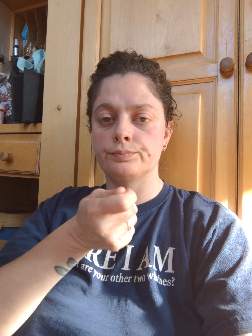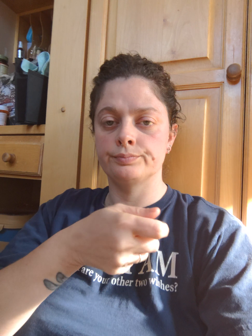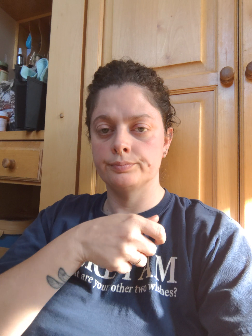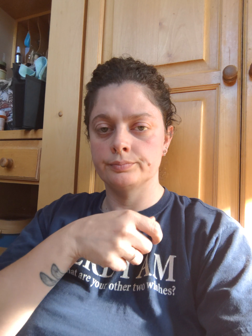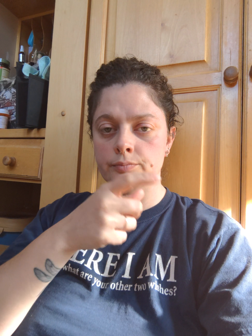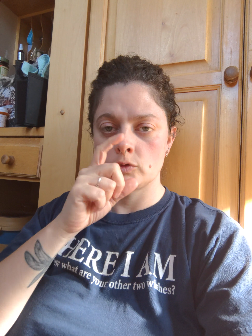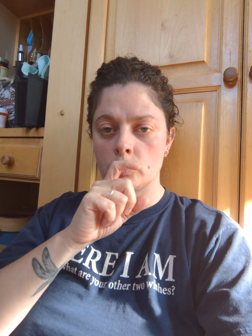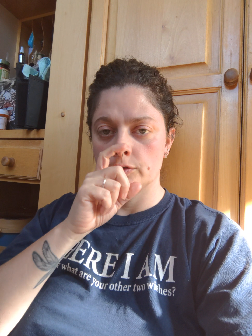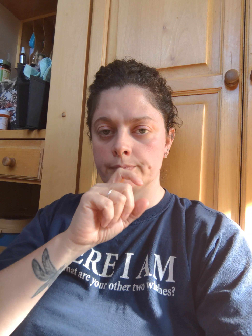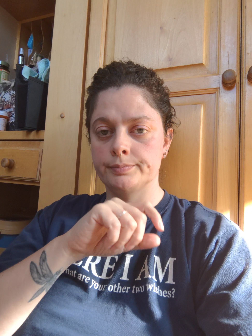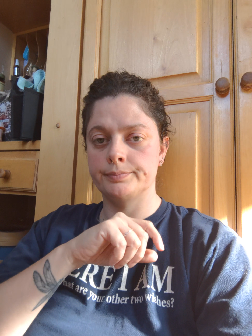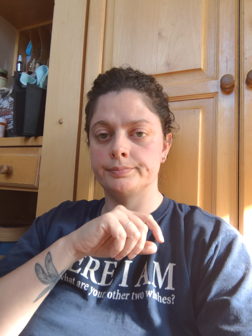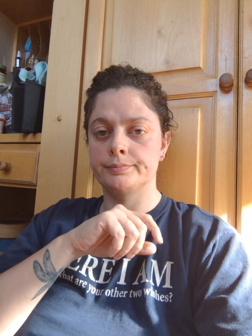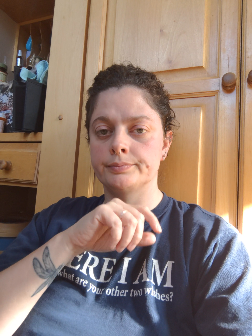doll